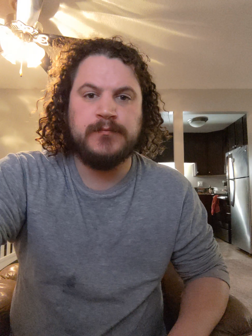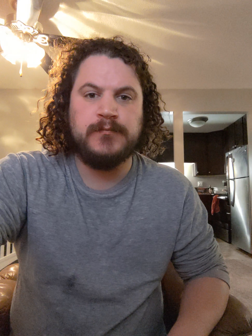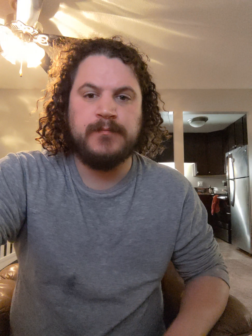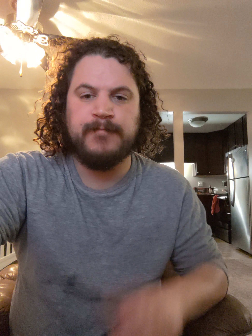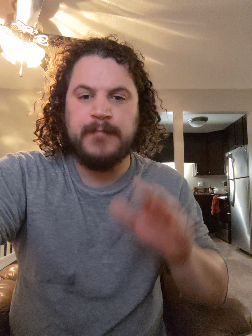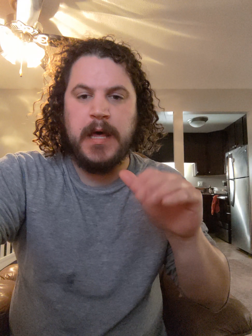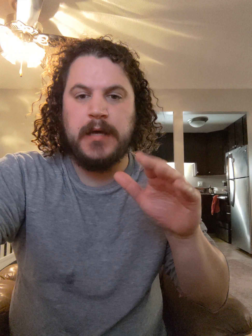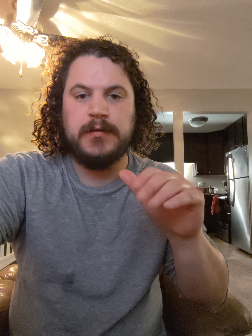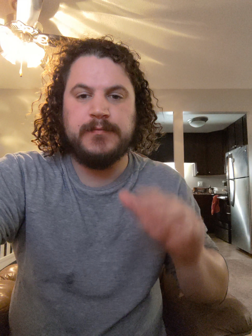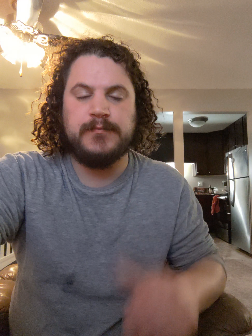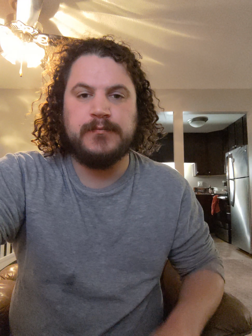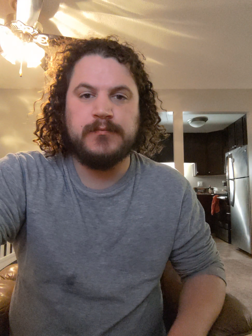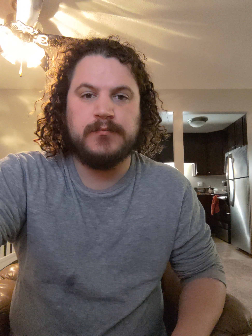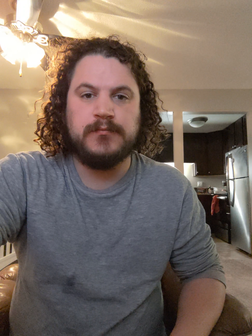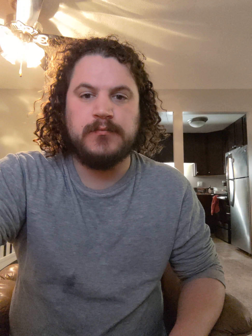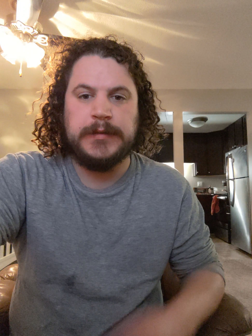bye